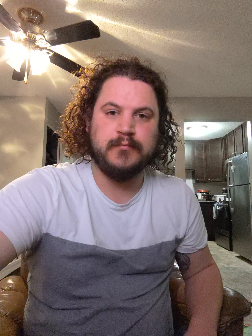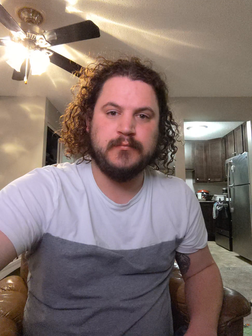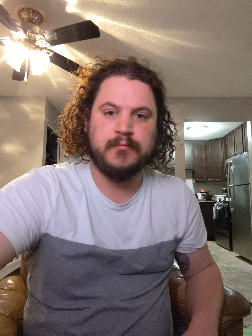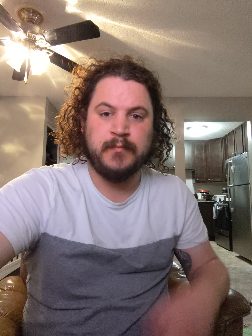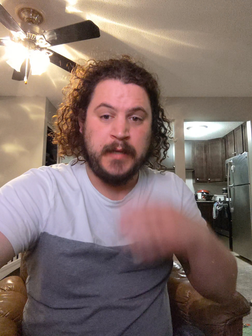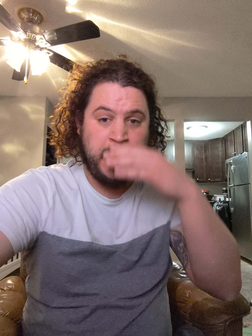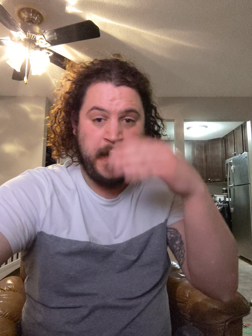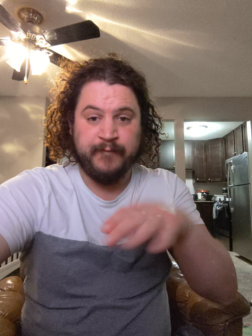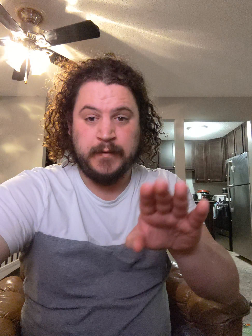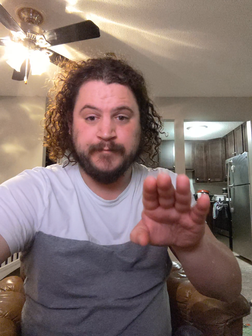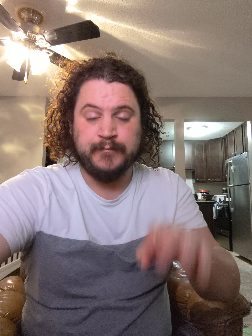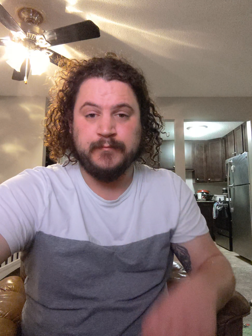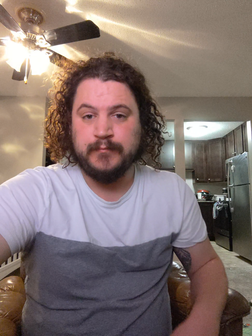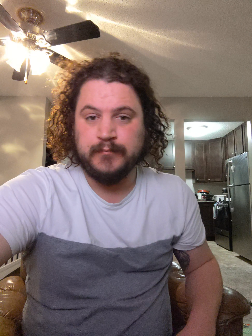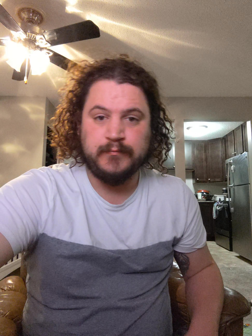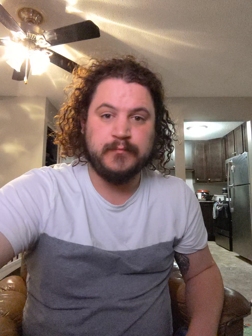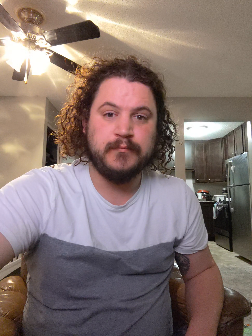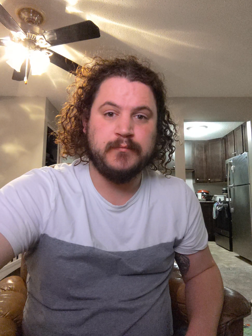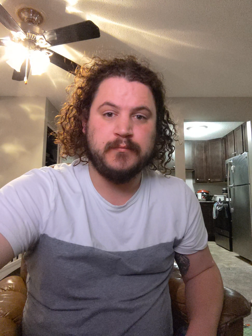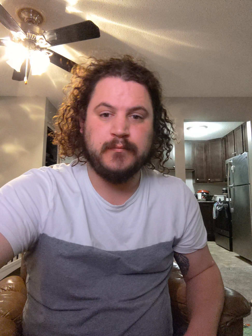elephant